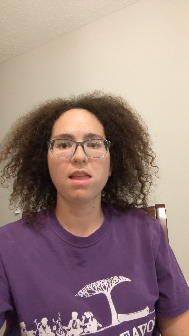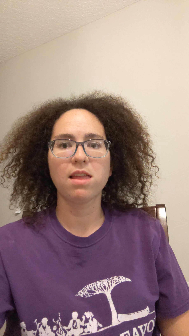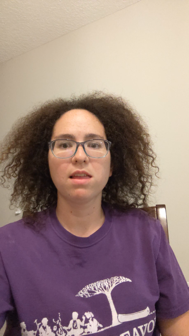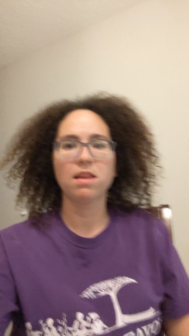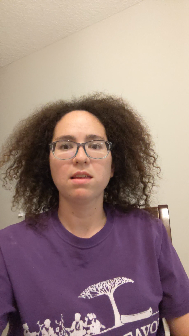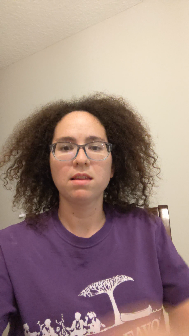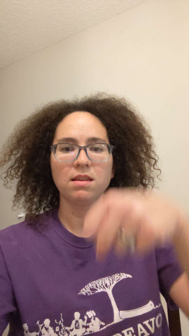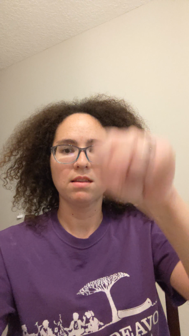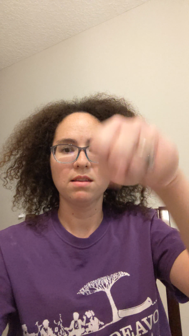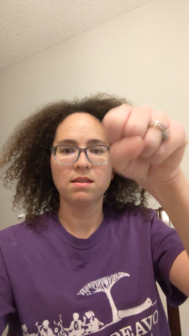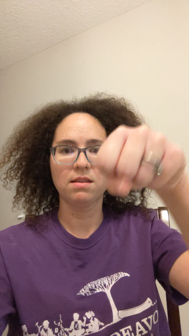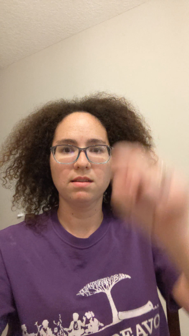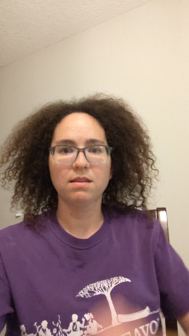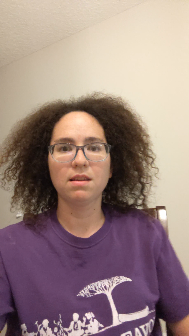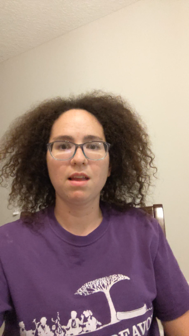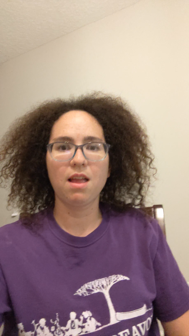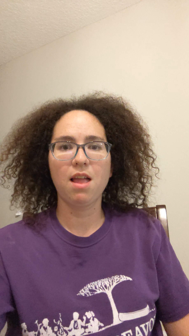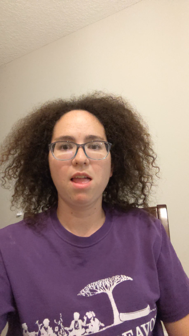motorcycle